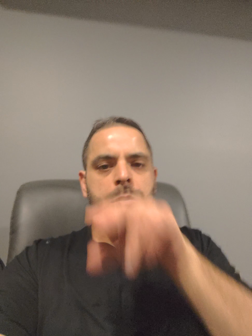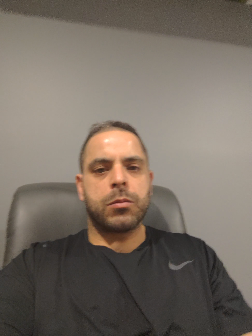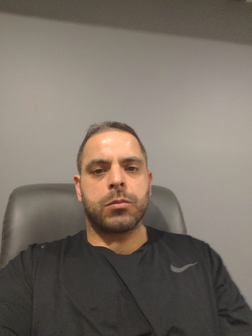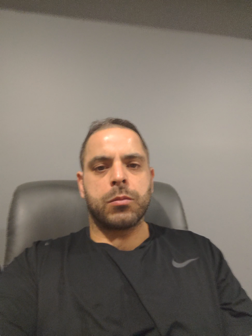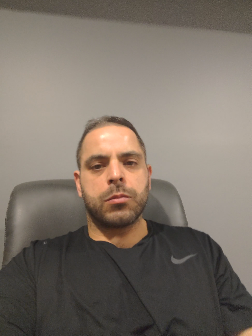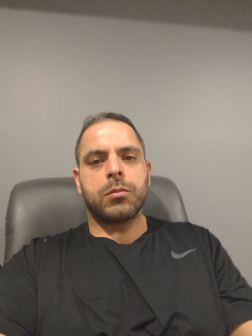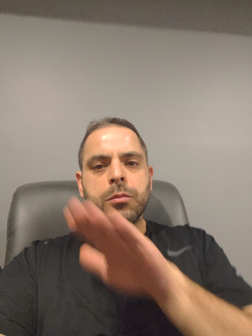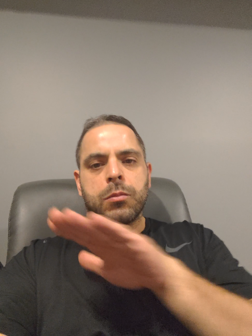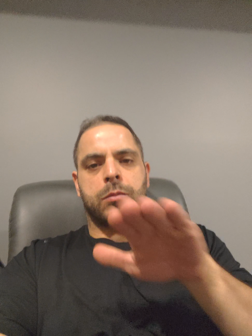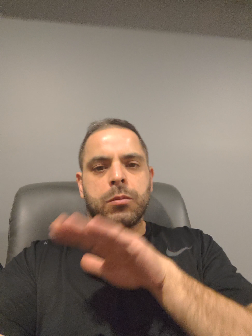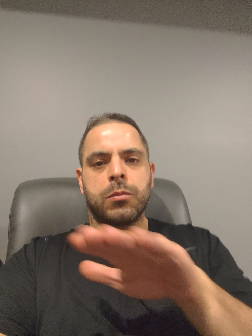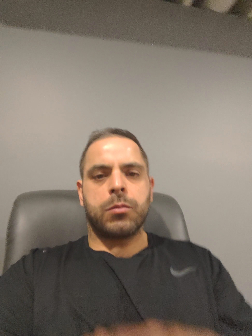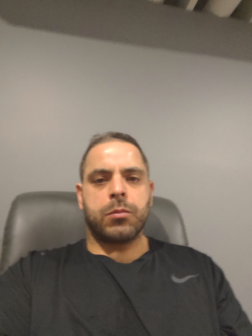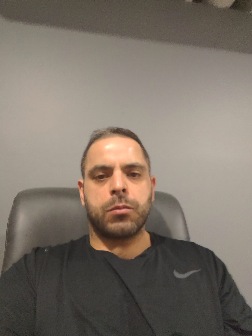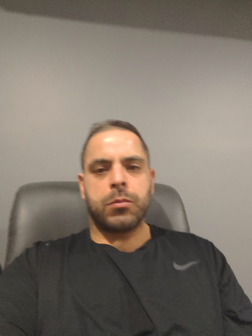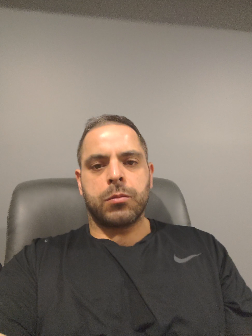clean